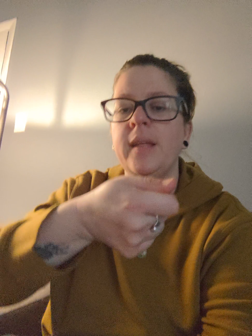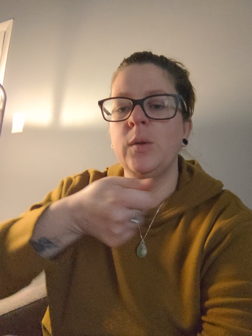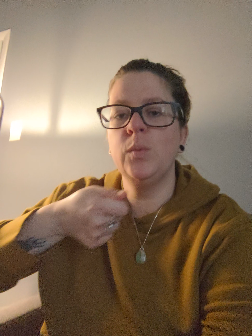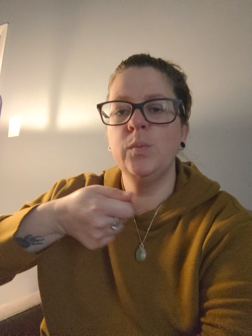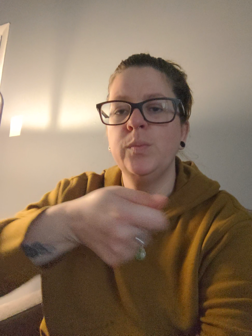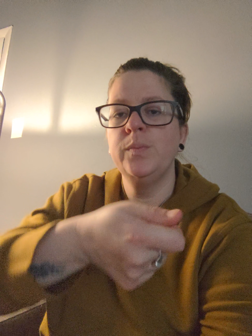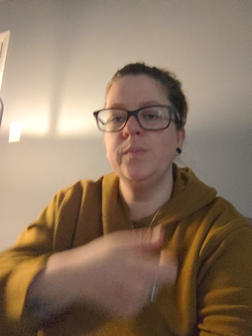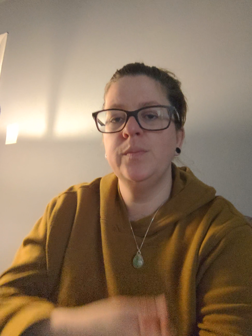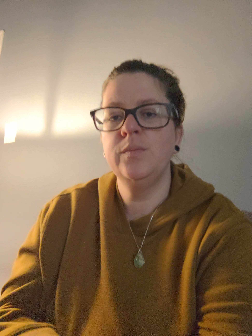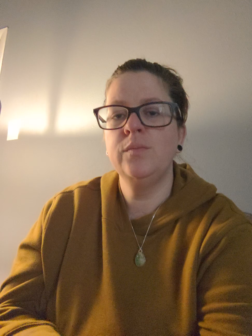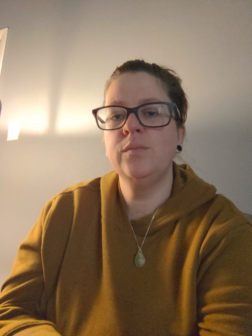vacuum